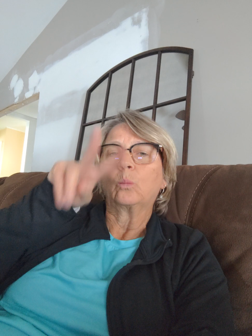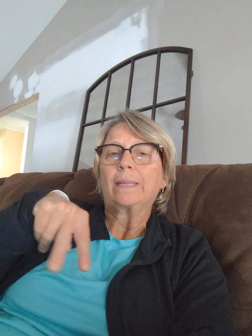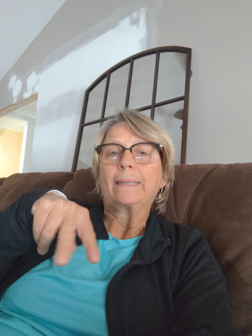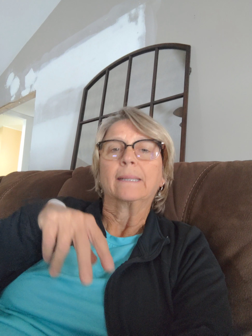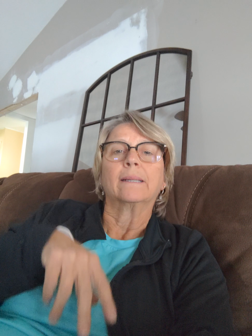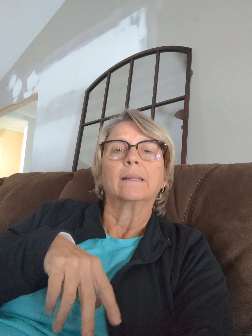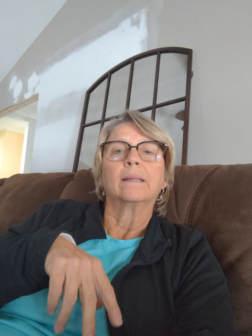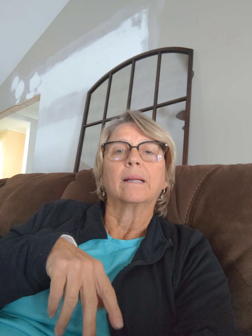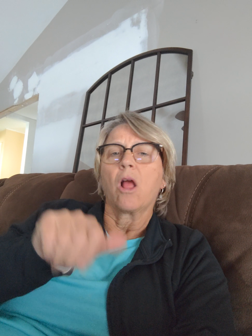read